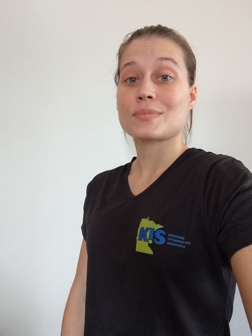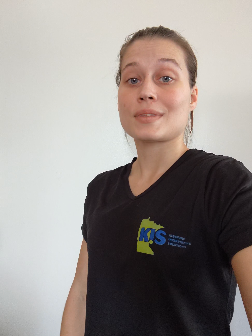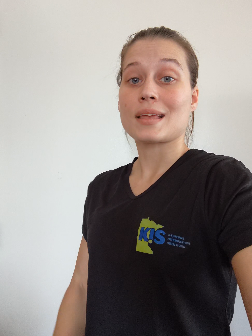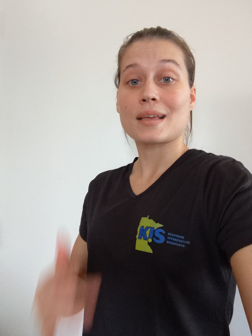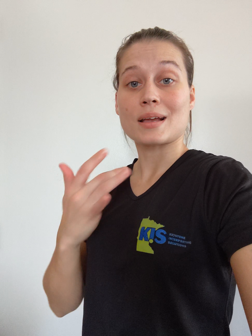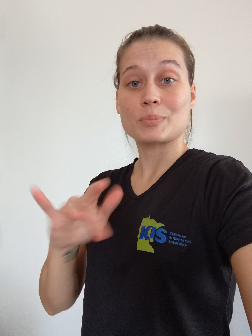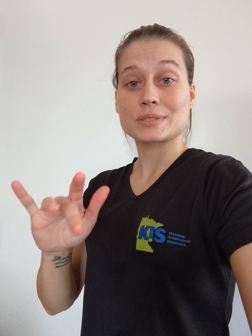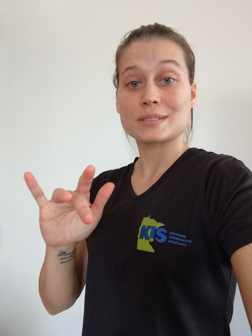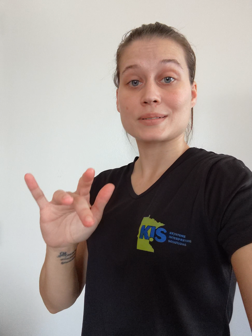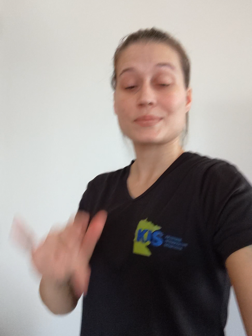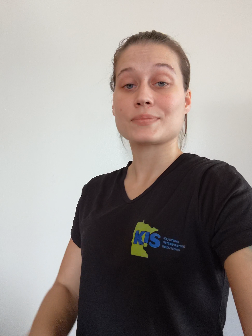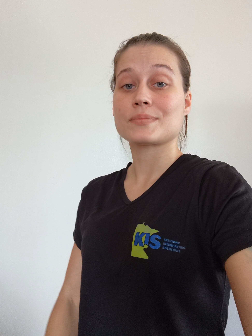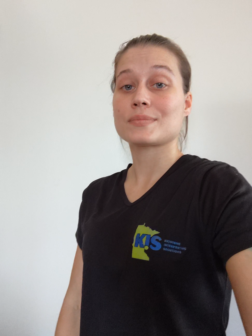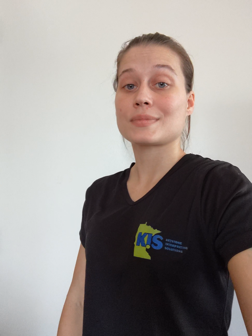empty